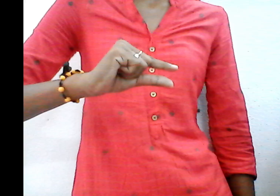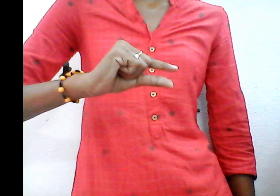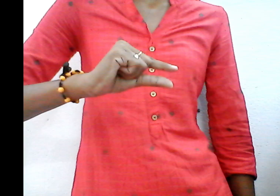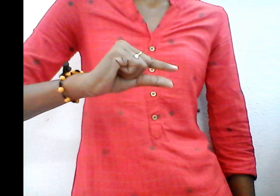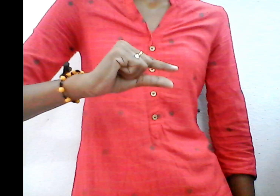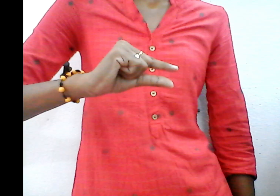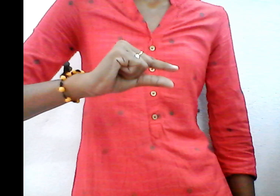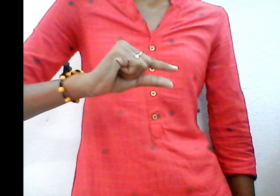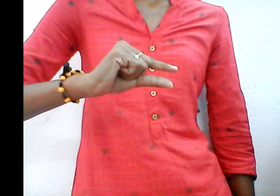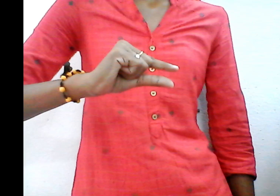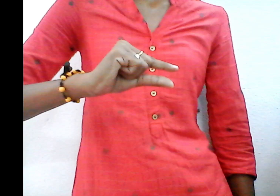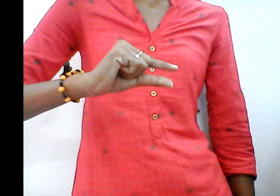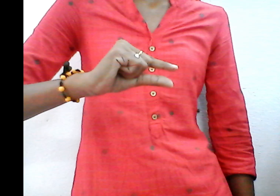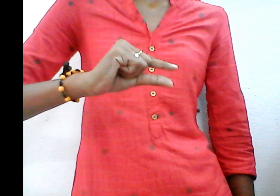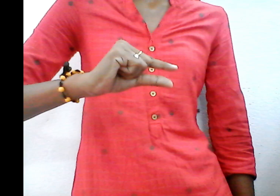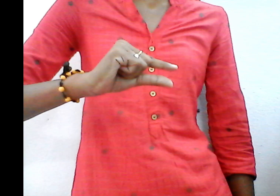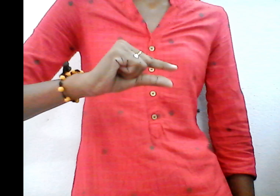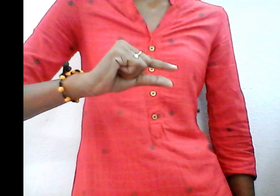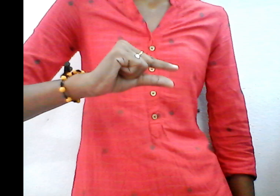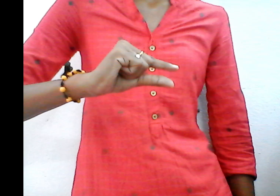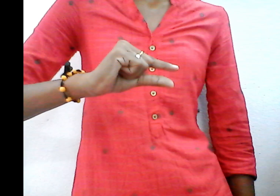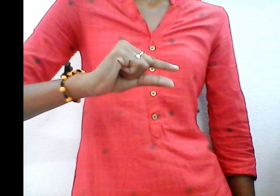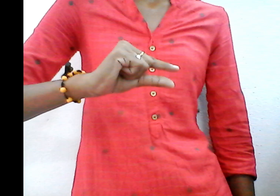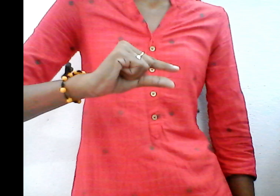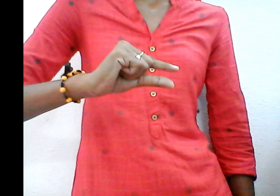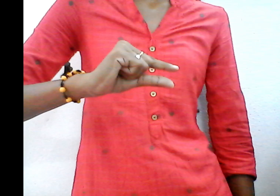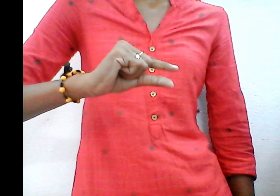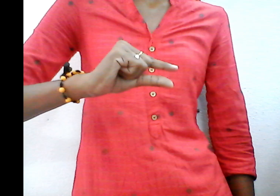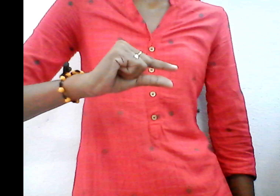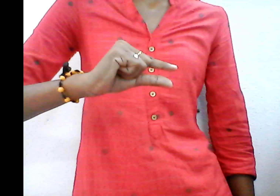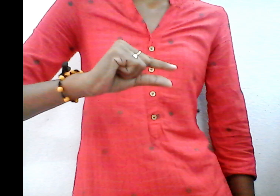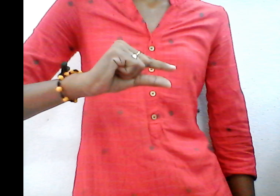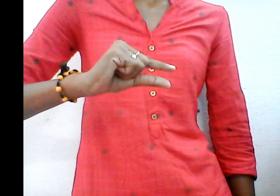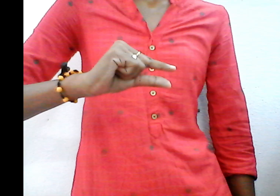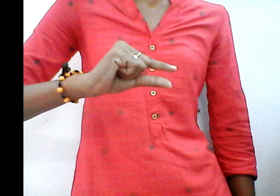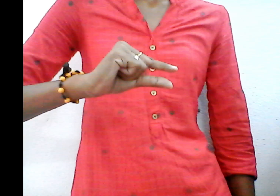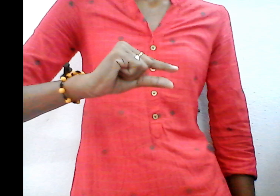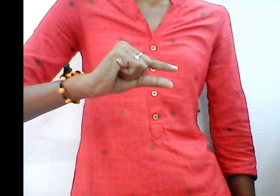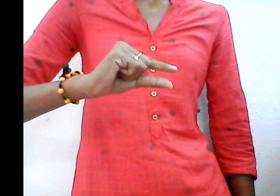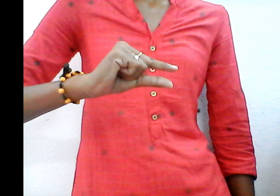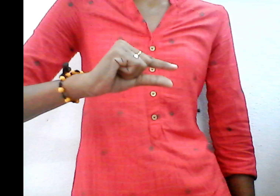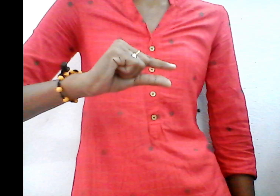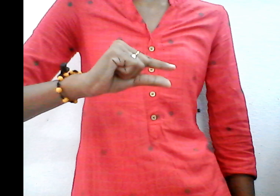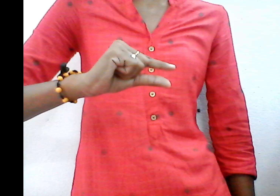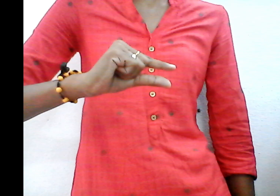ഉ